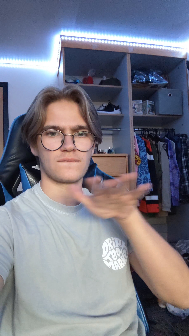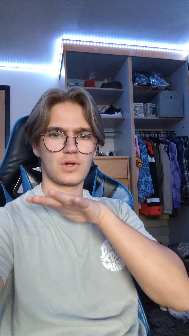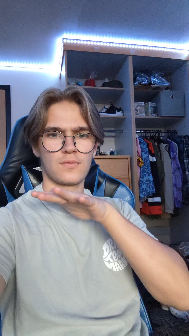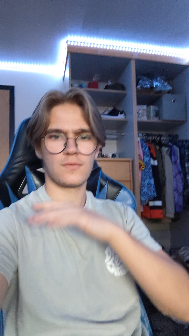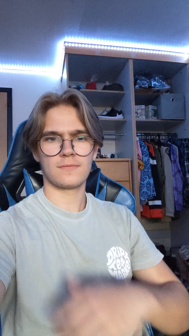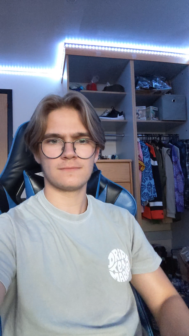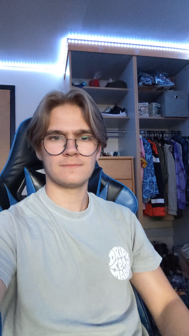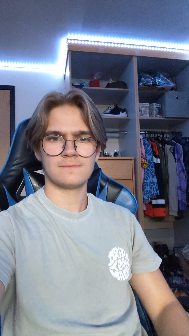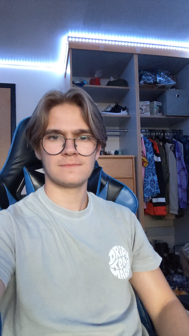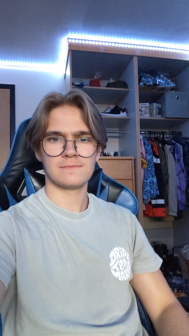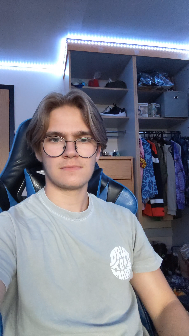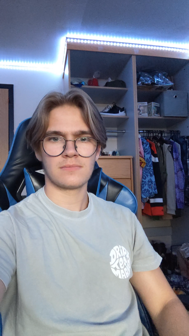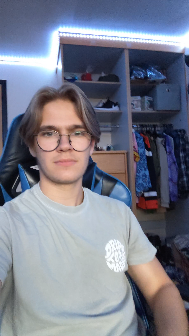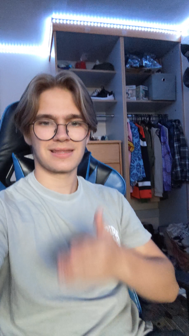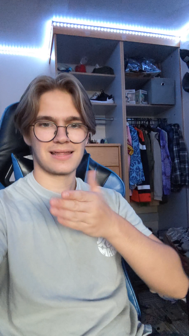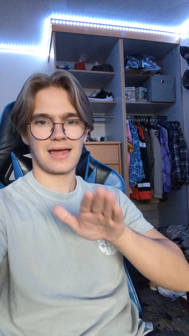share